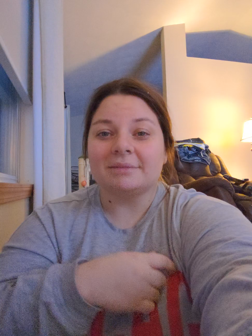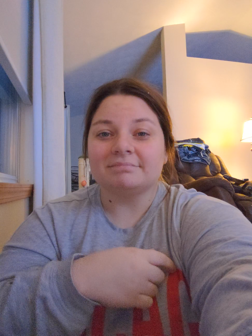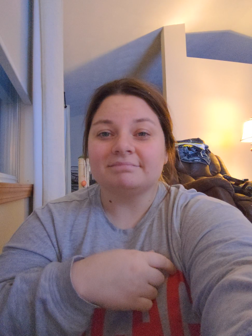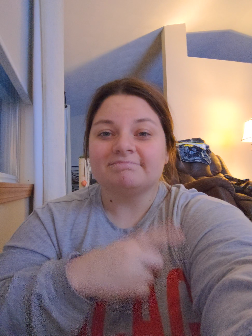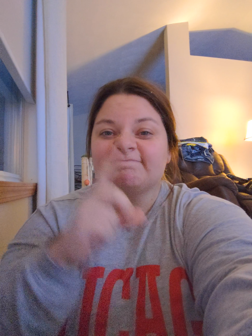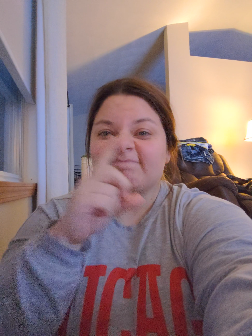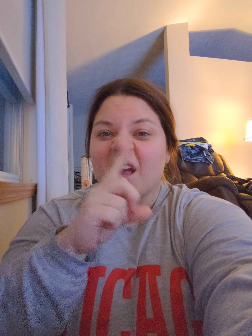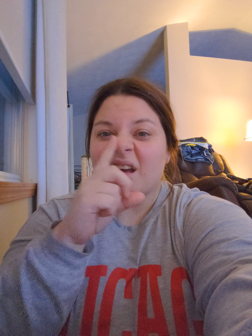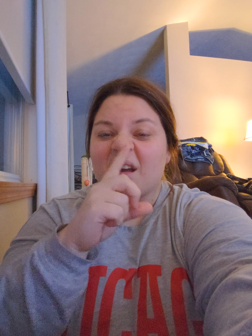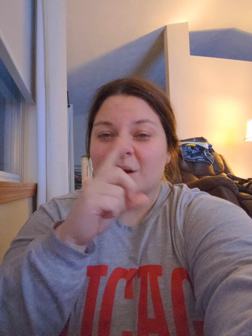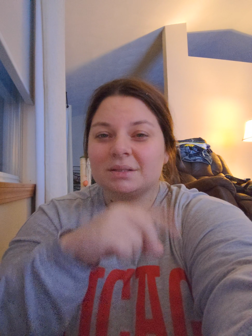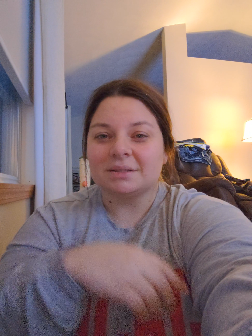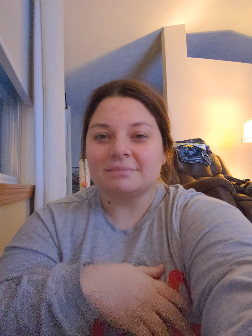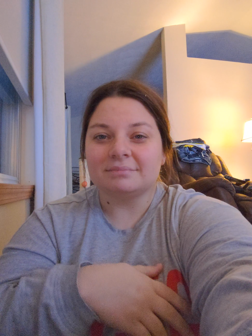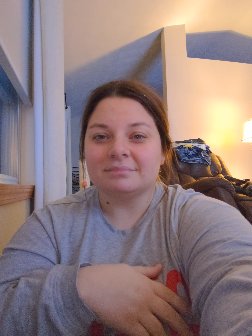mouse